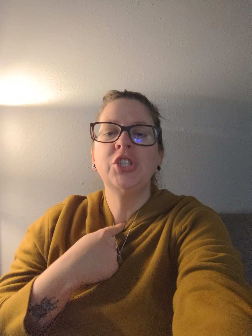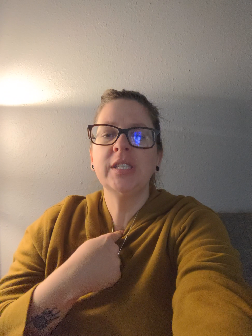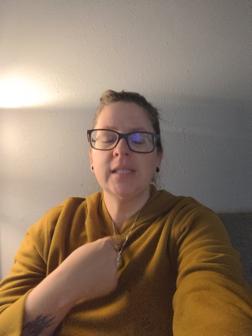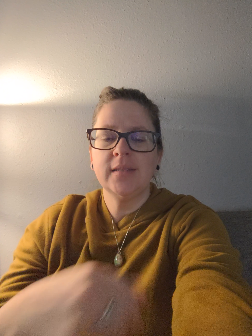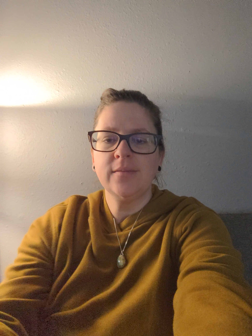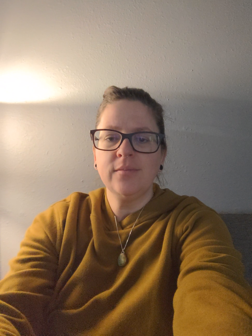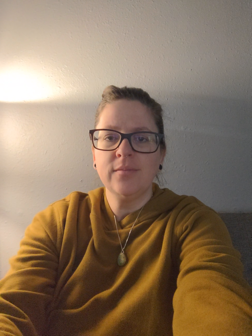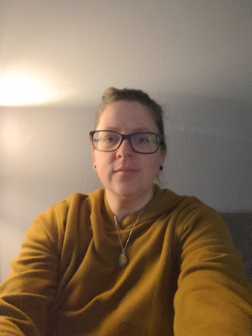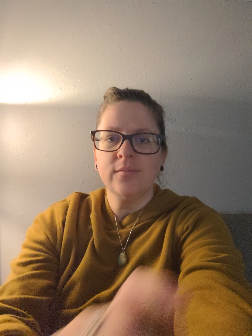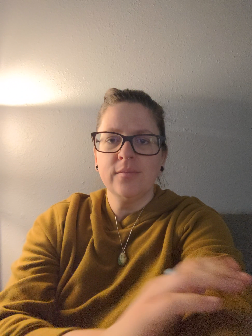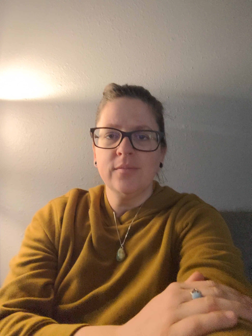thirsty